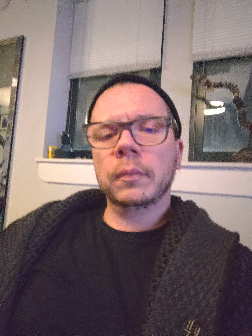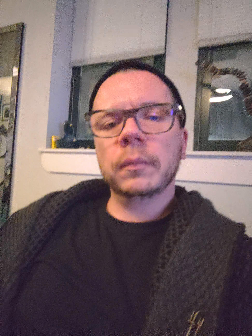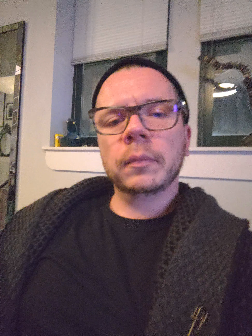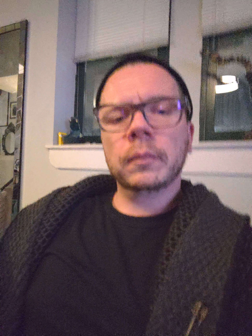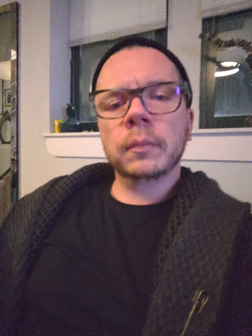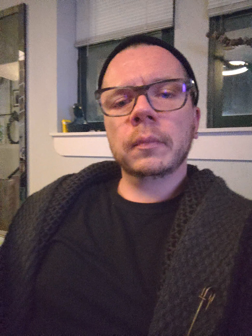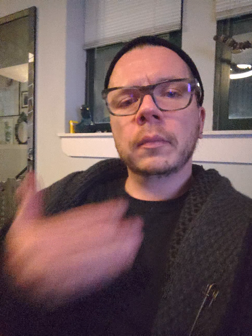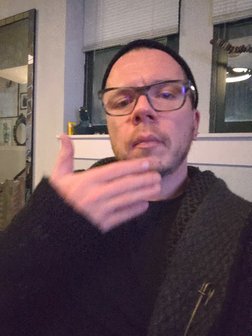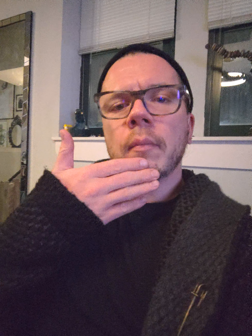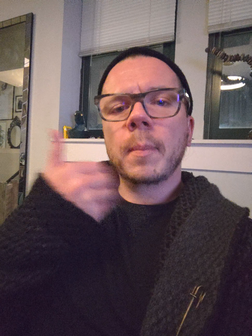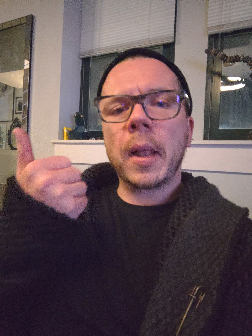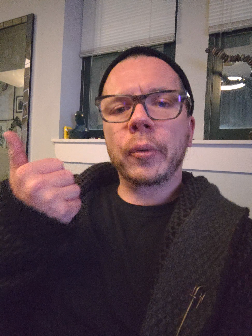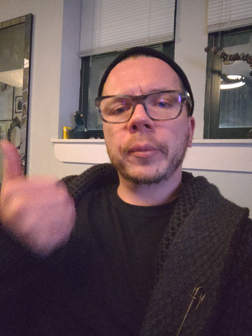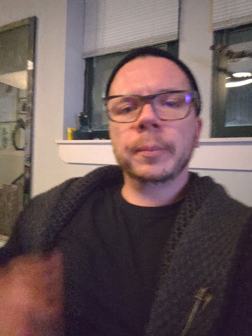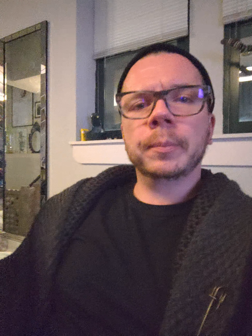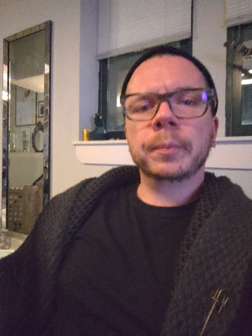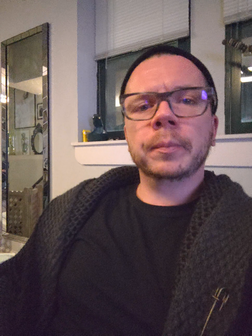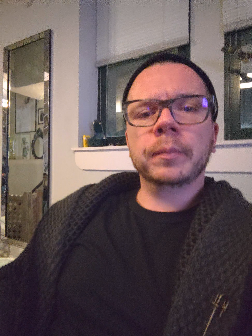better